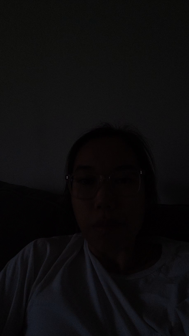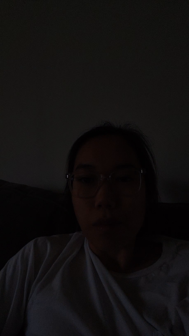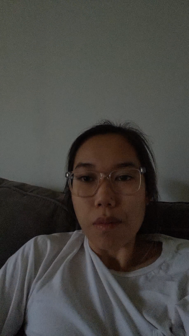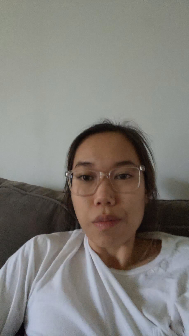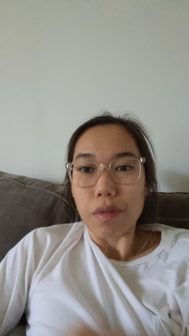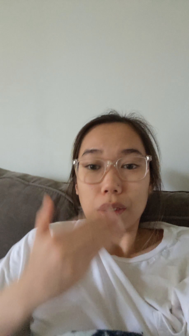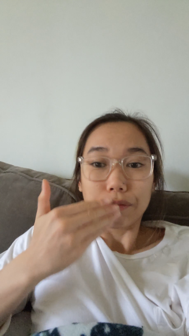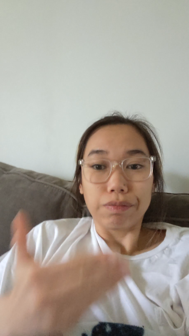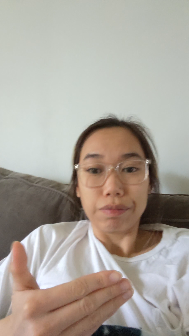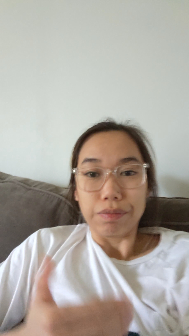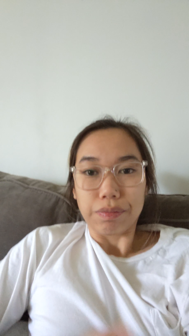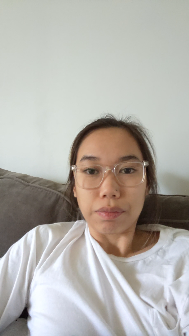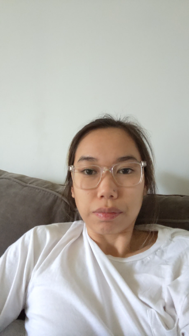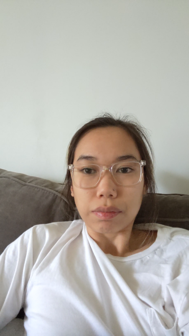good